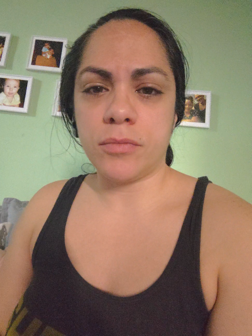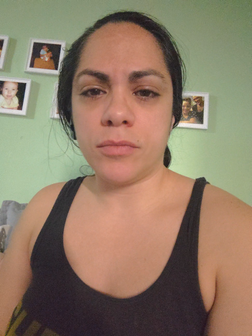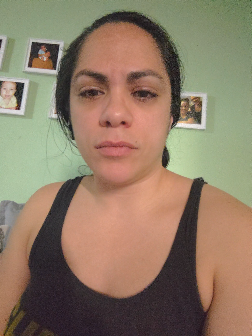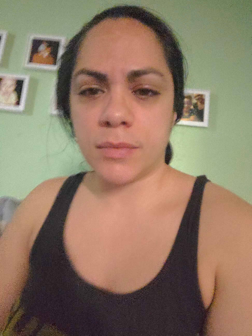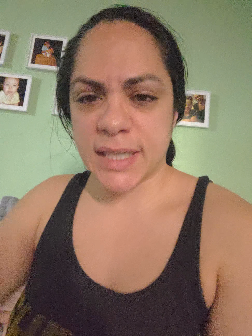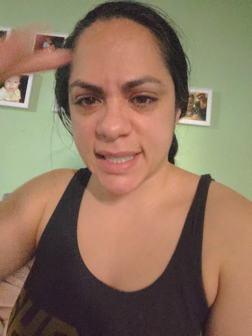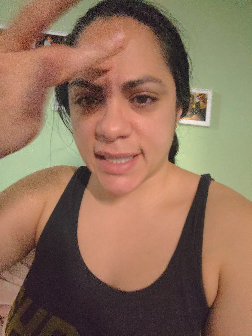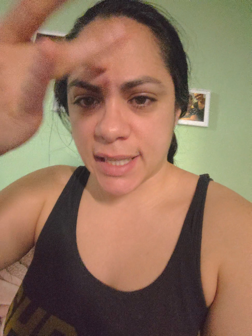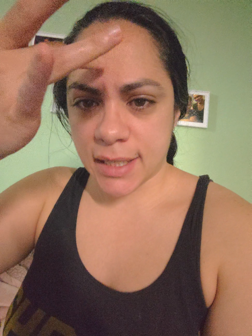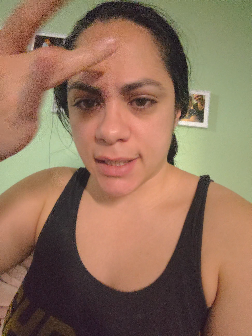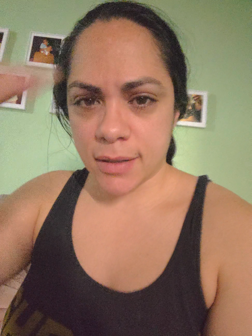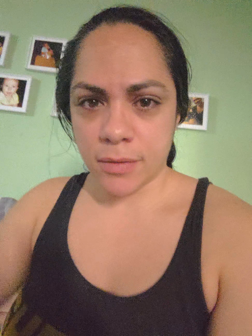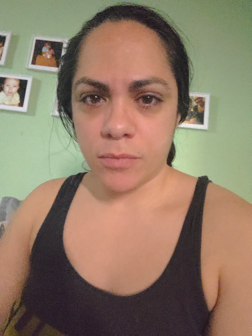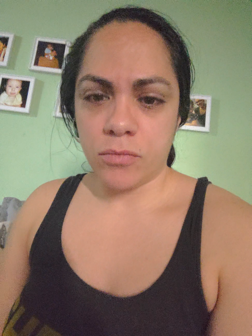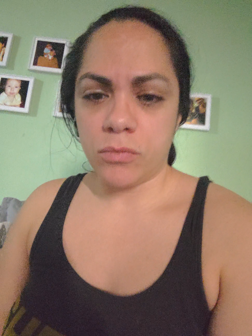sick